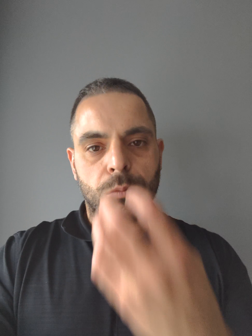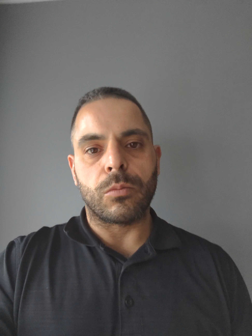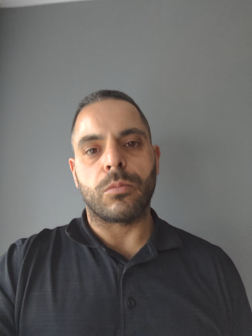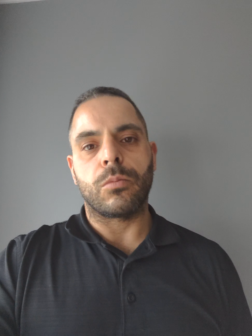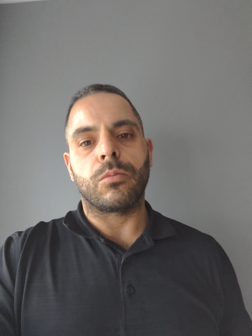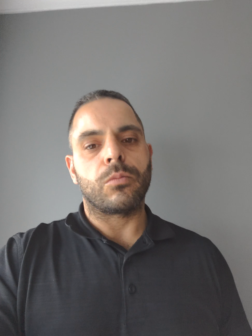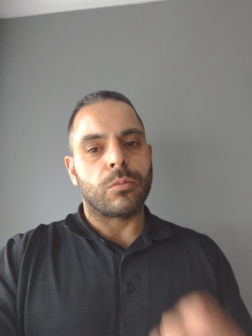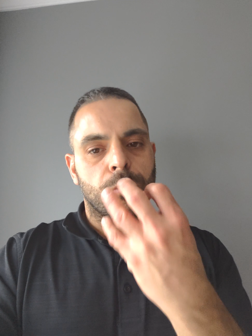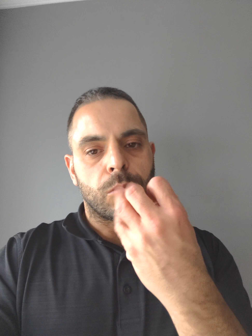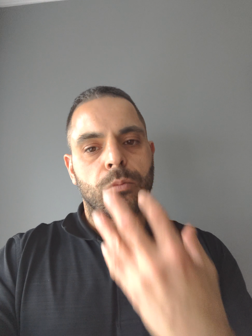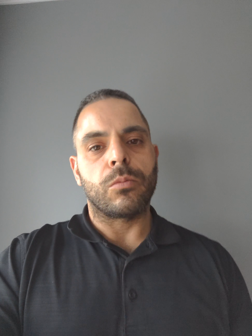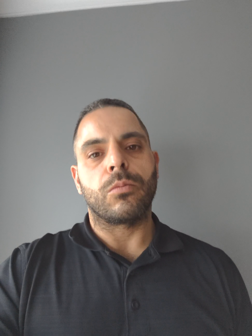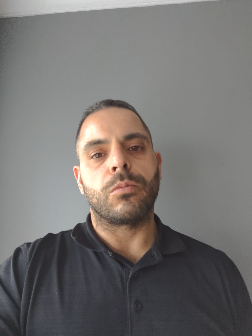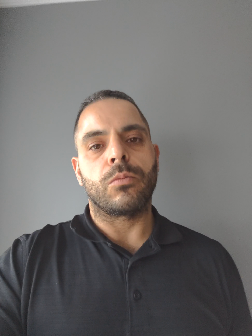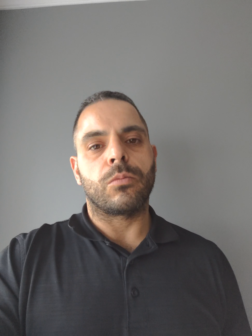snack